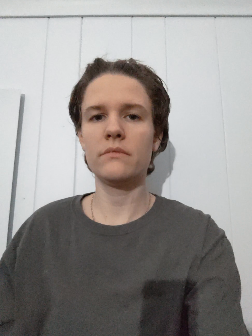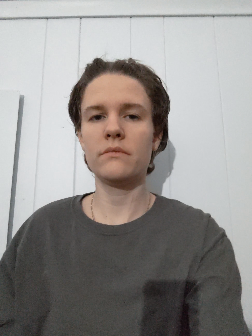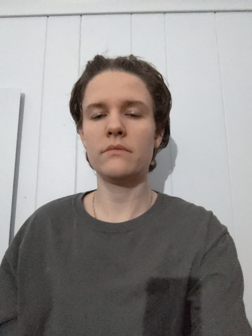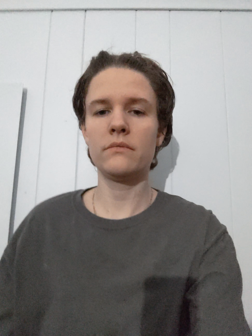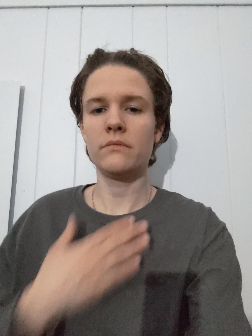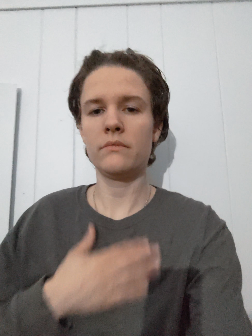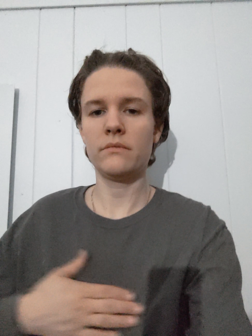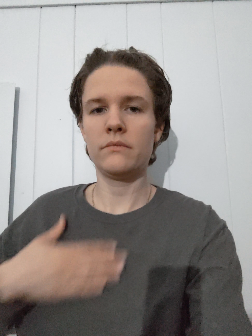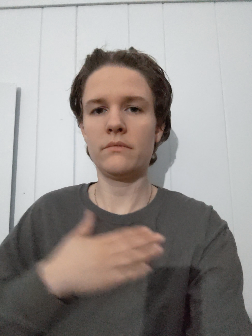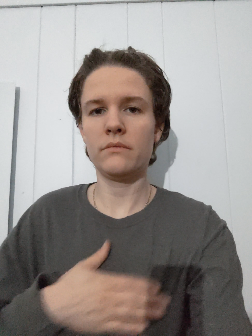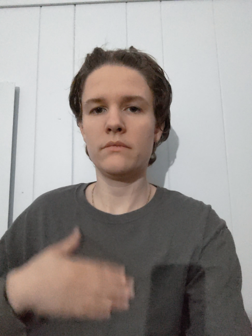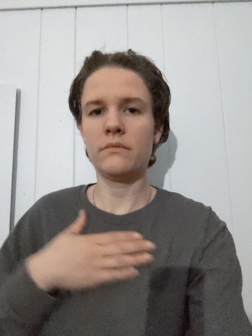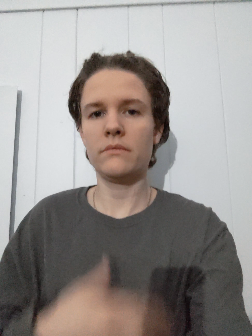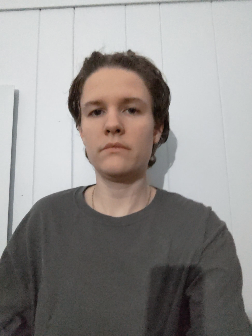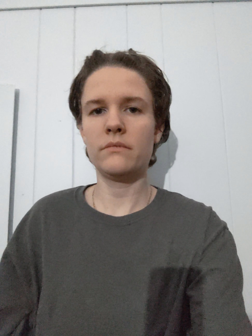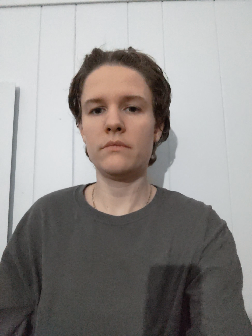please